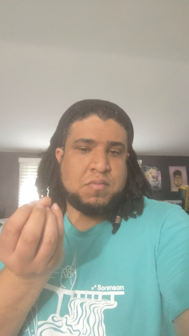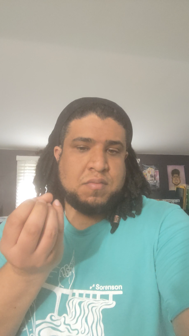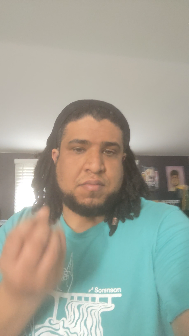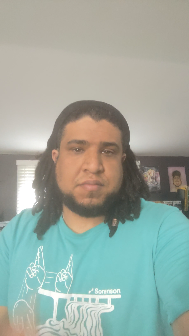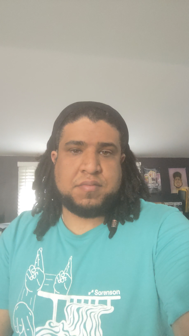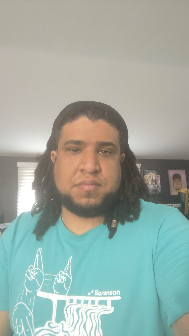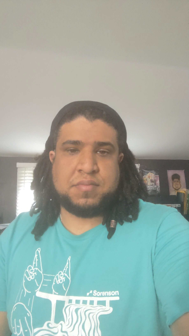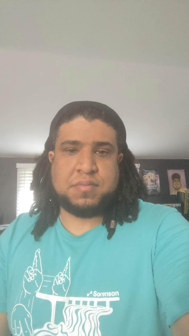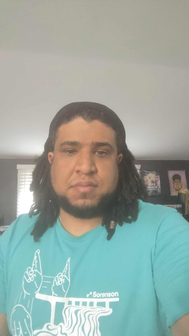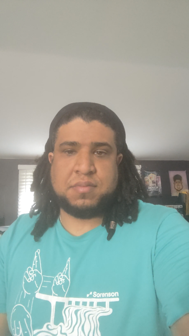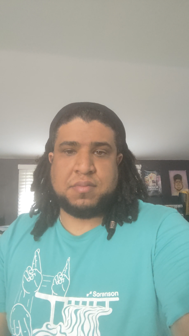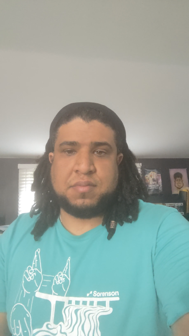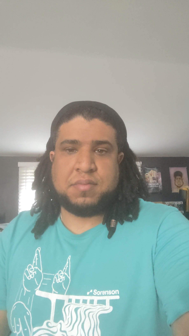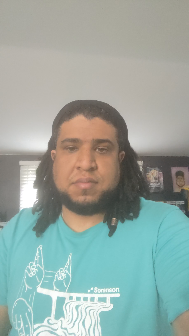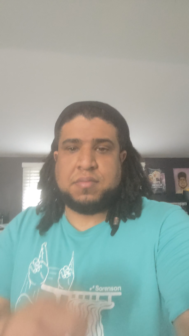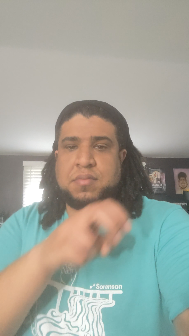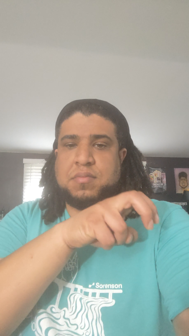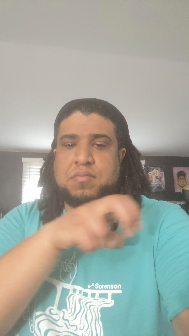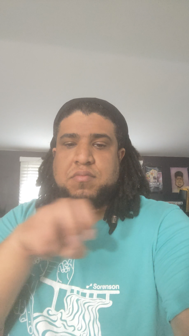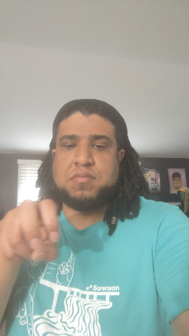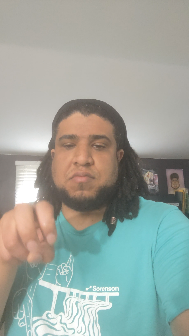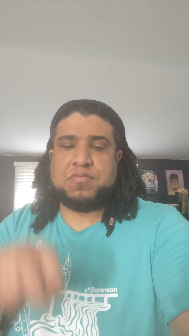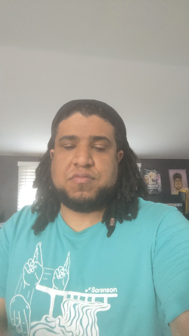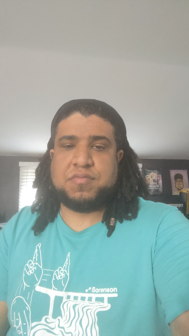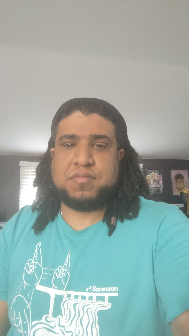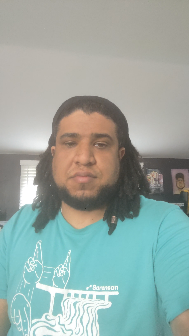porch